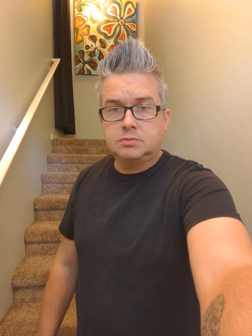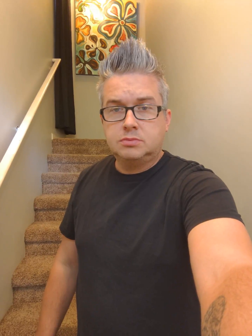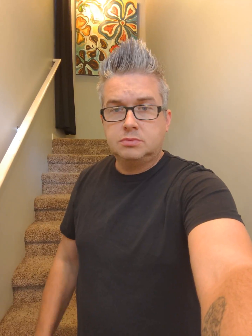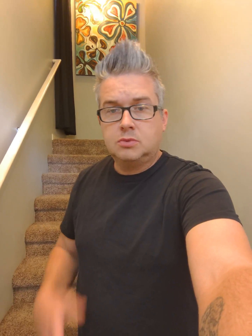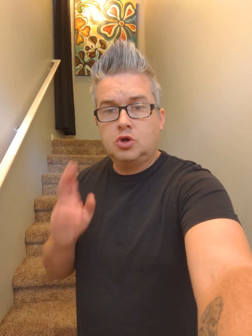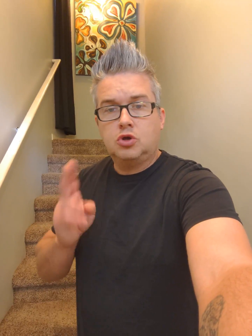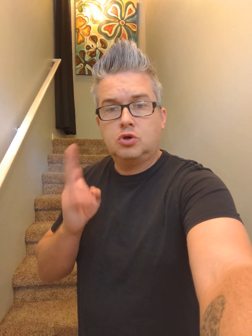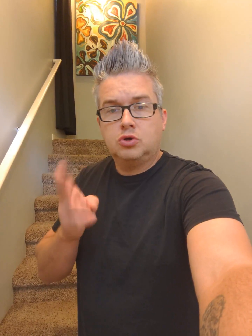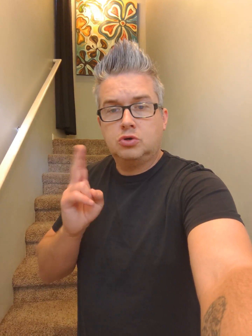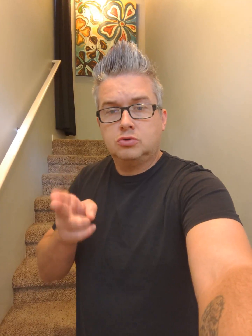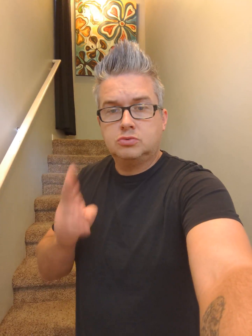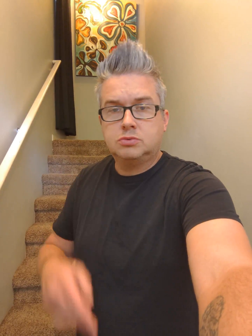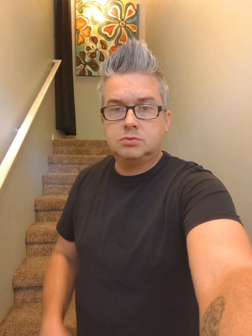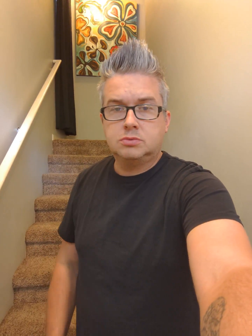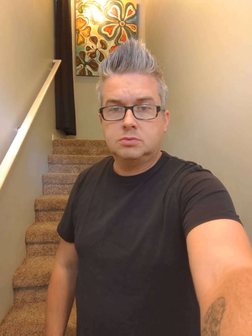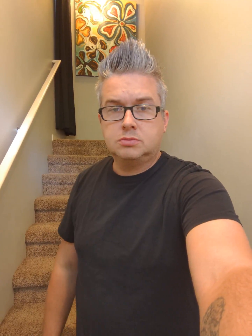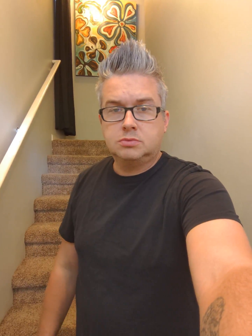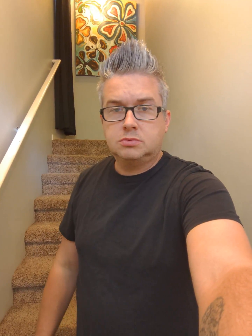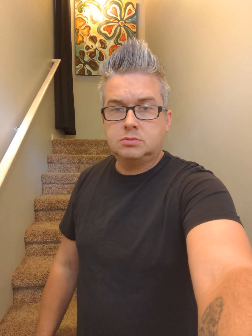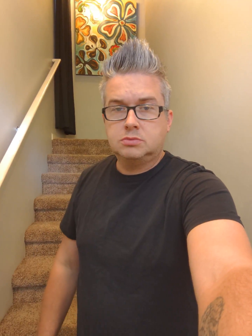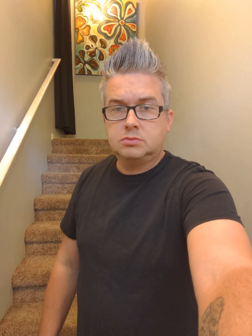hurry